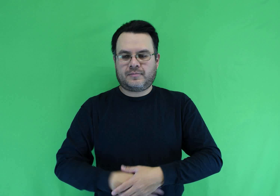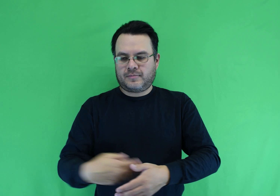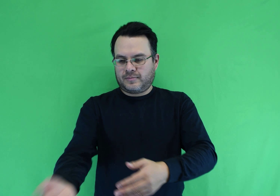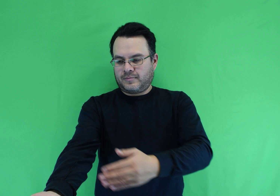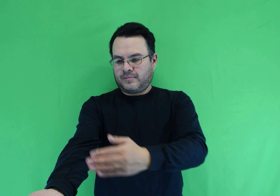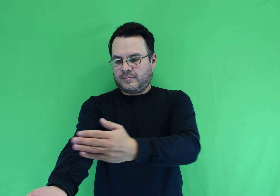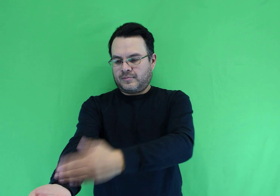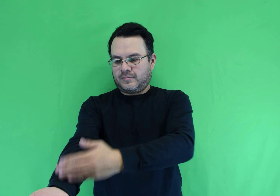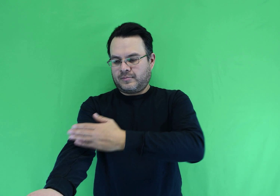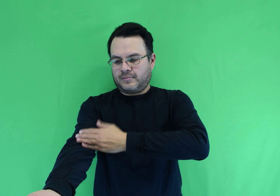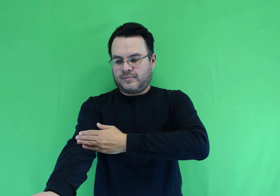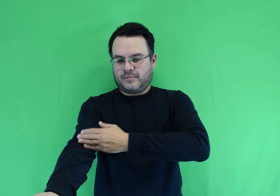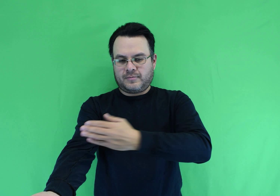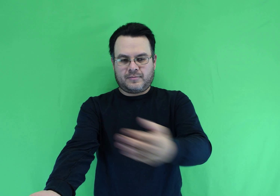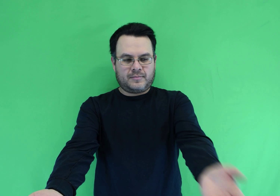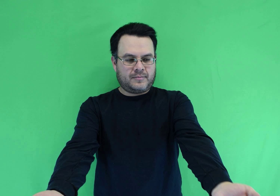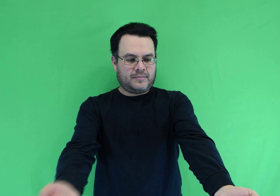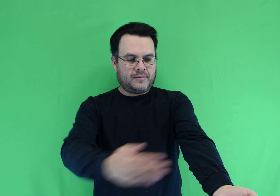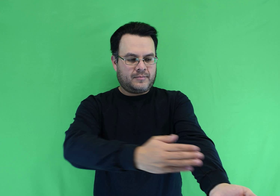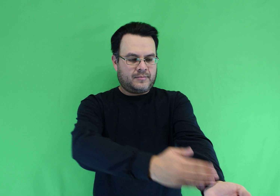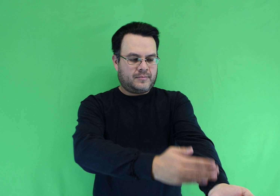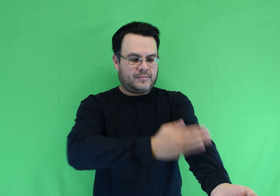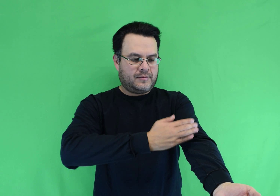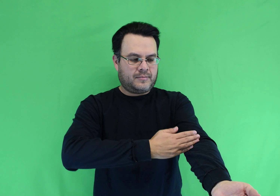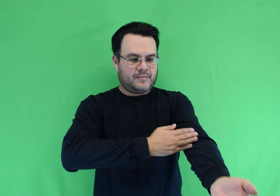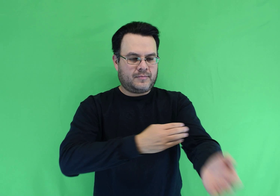articulaciones